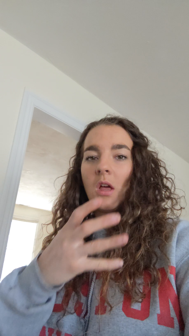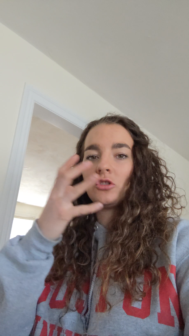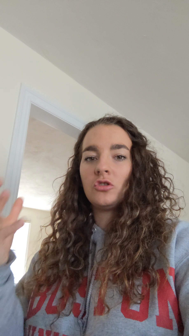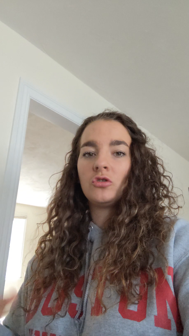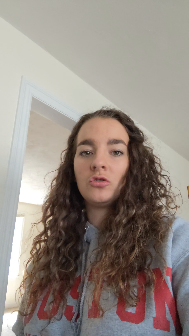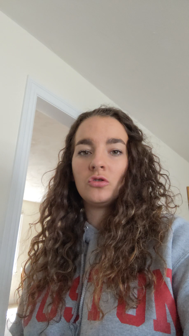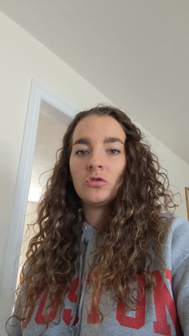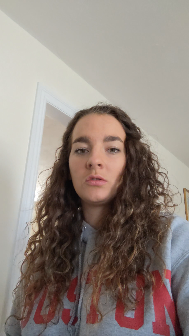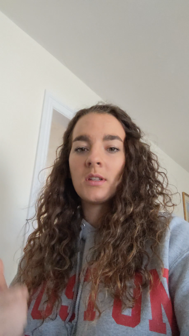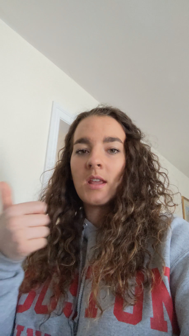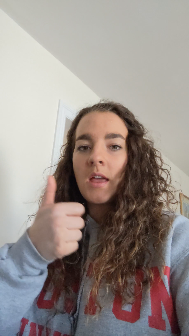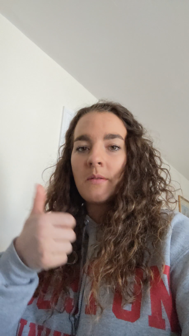game